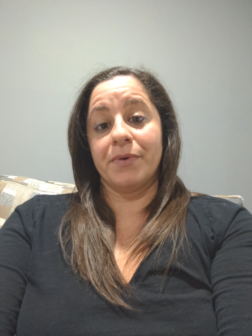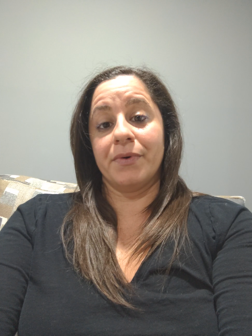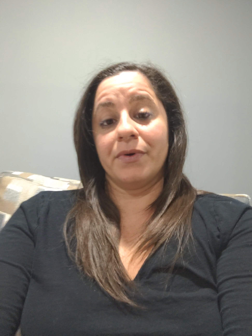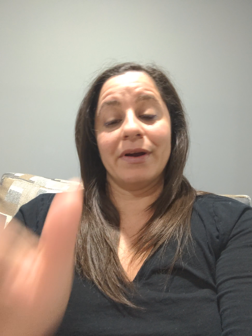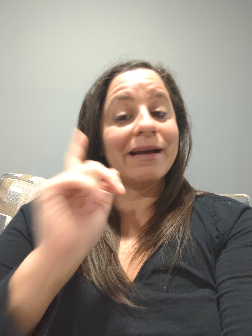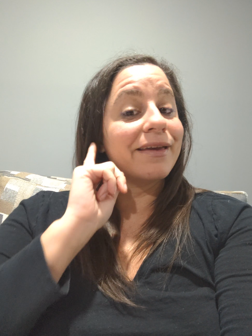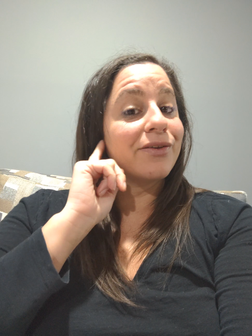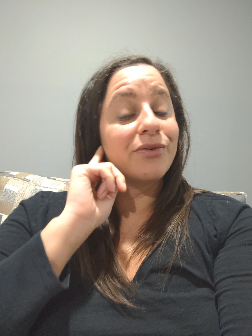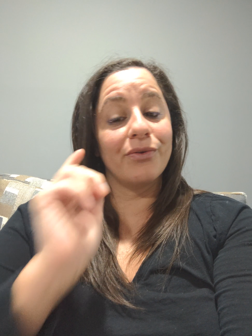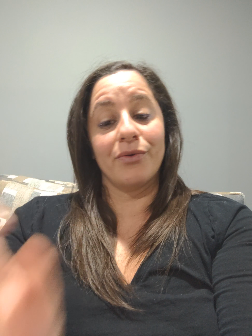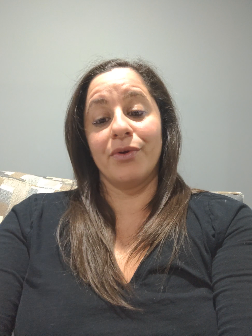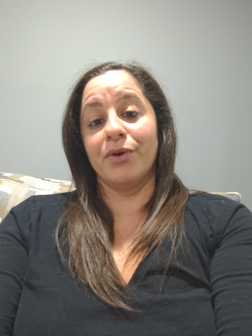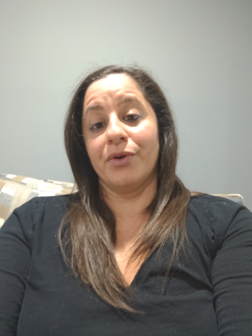ear